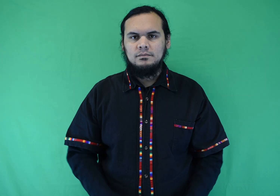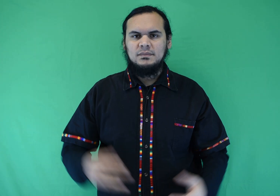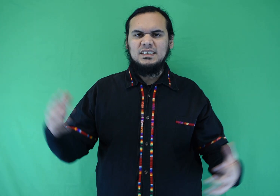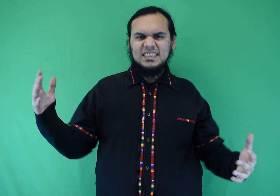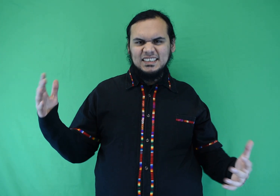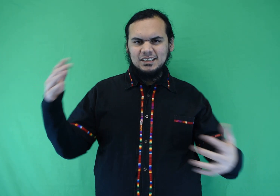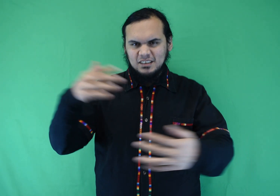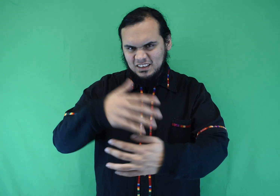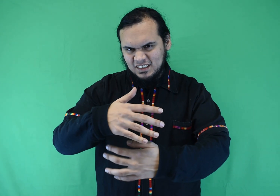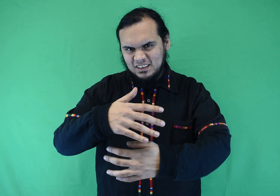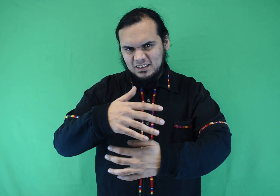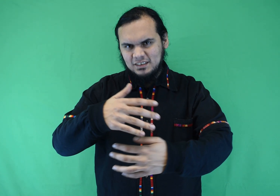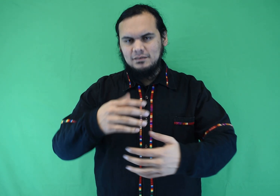opresión en pecho